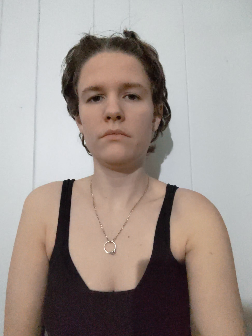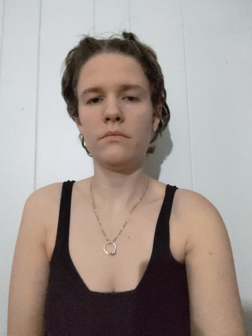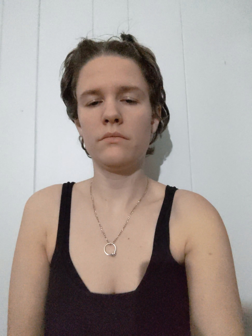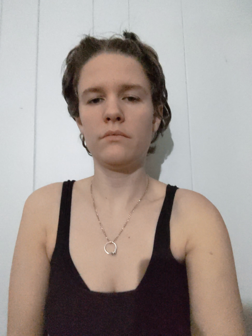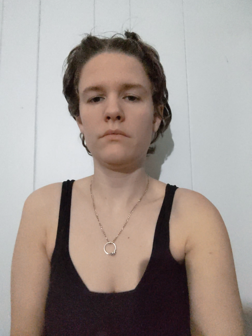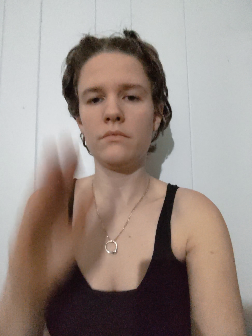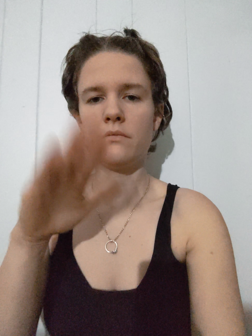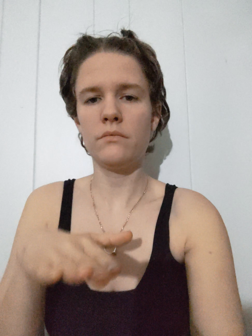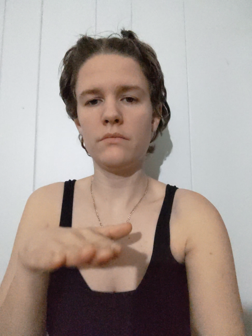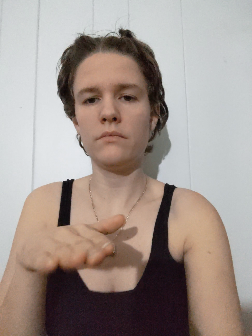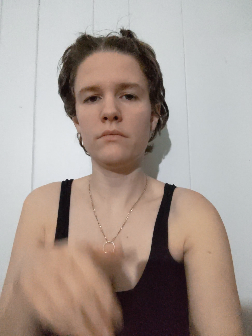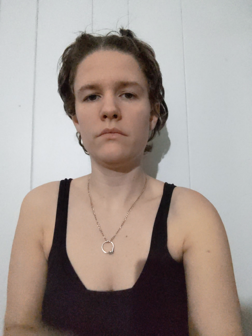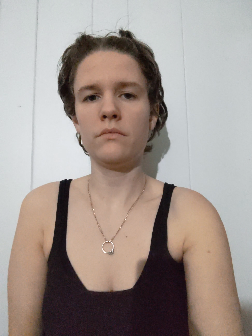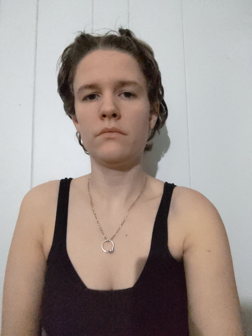on